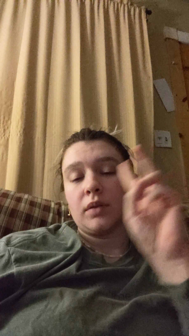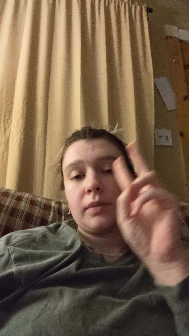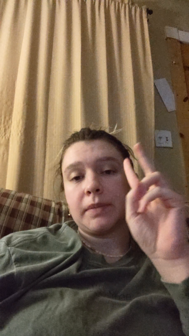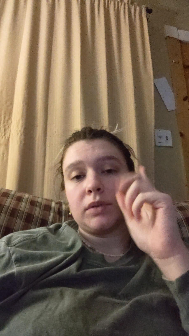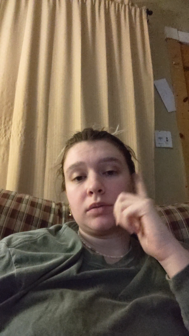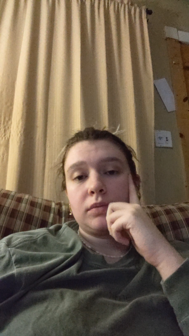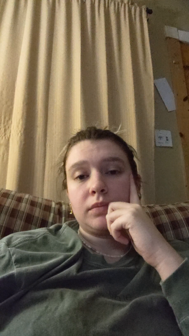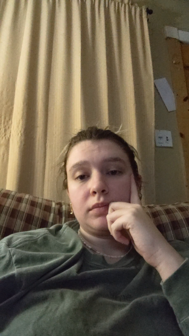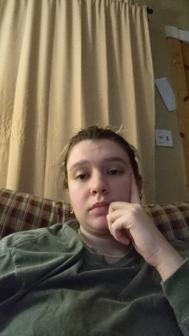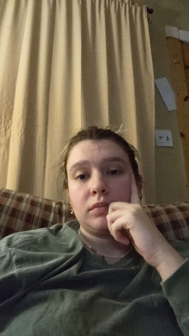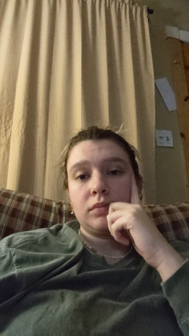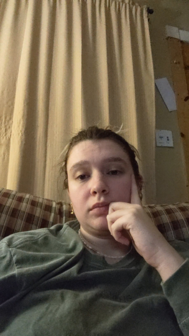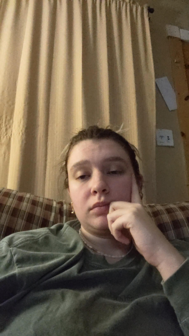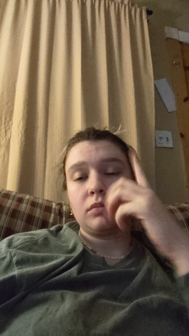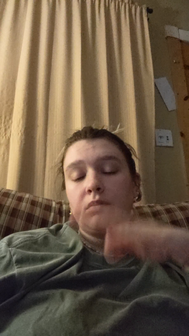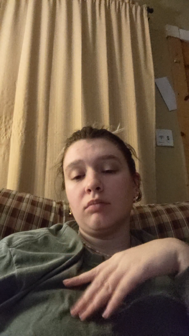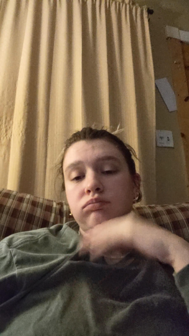full